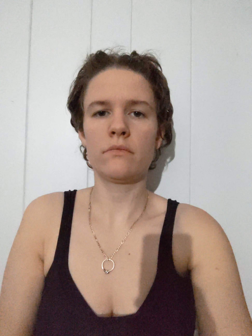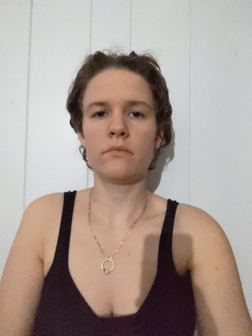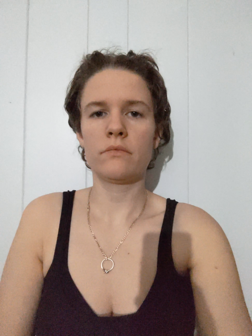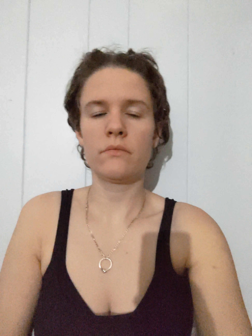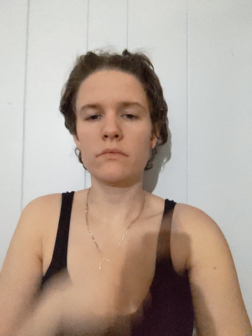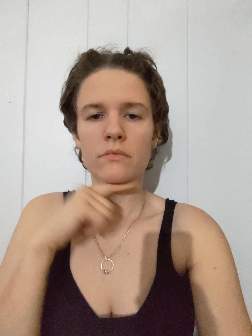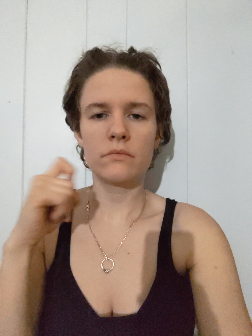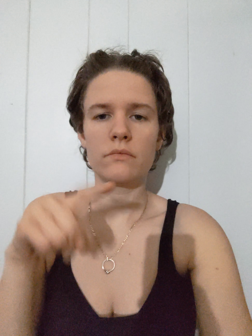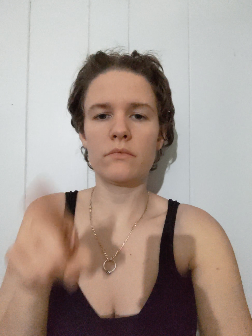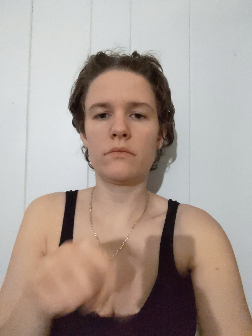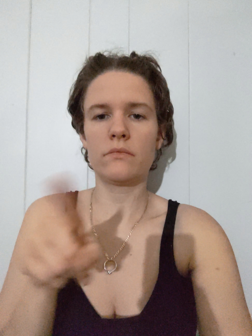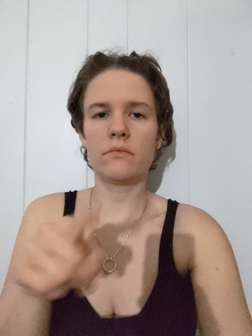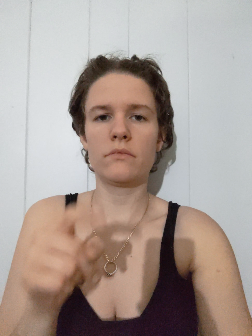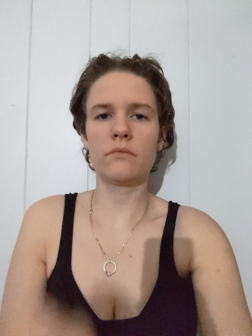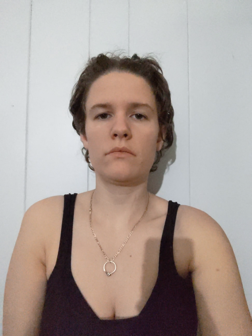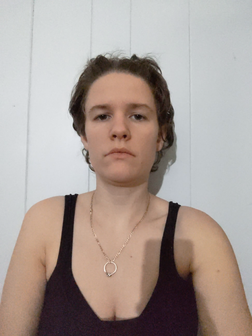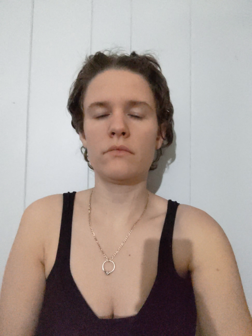dryer